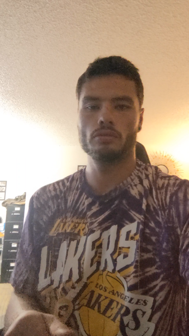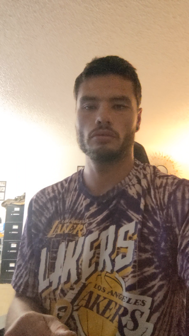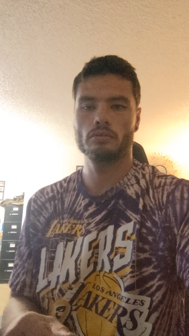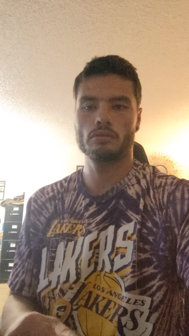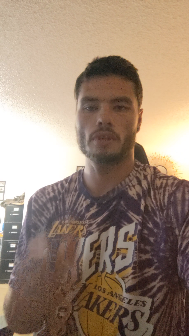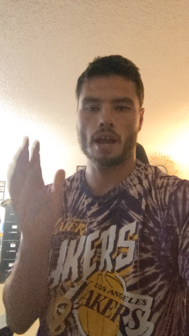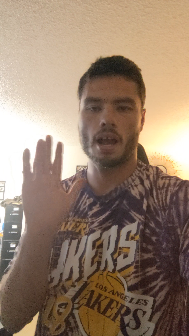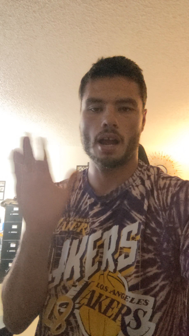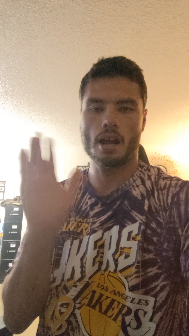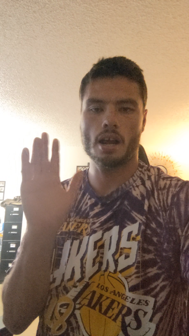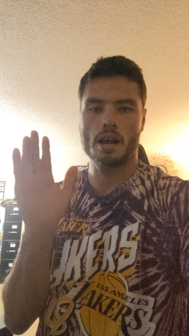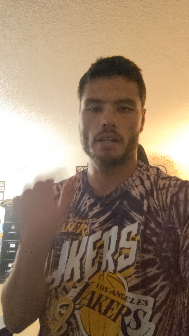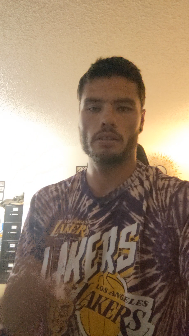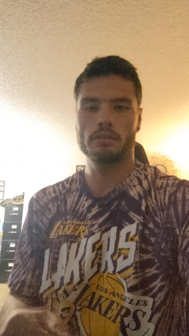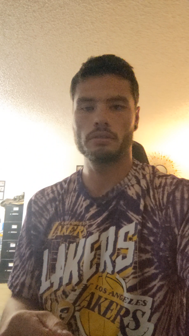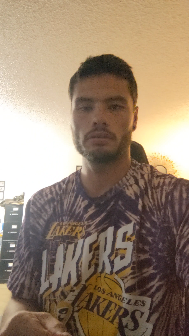hi